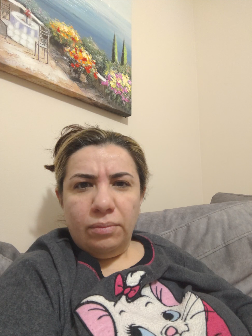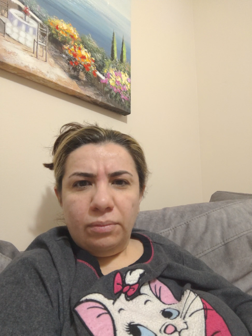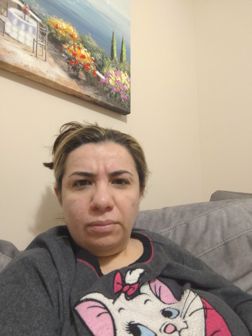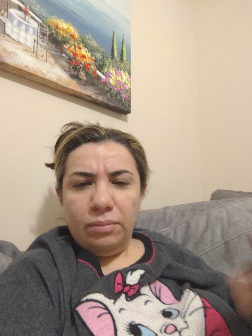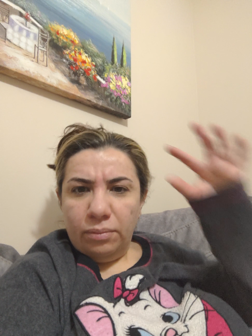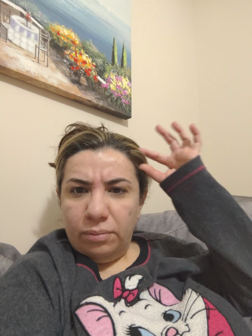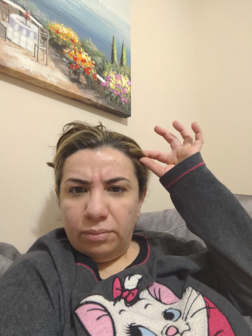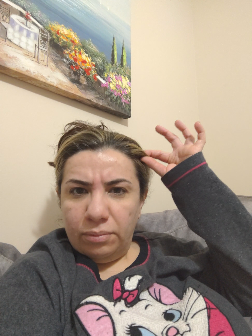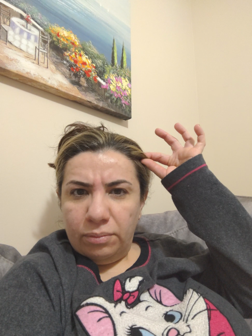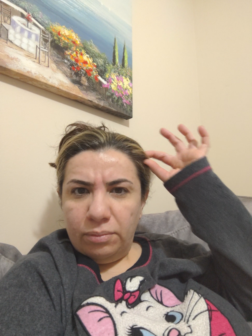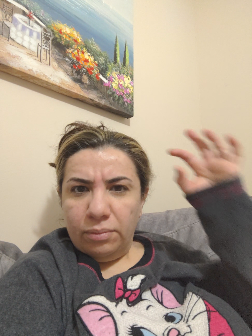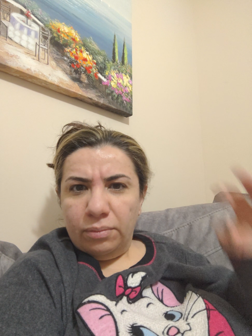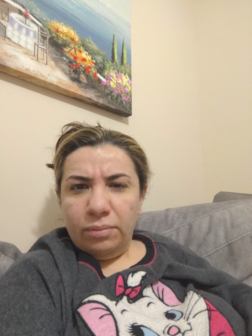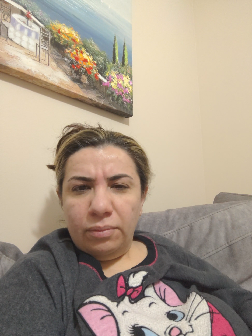hair